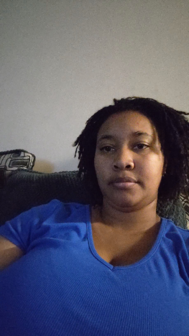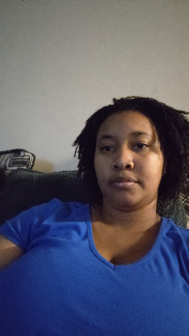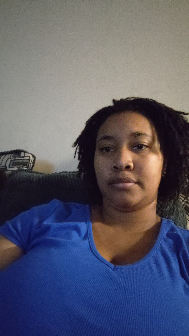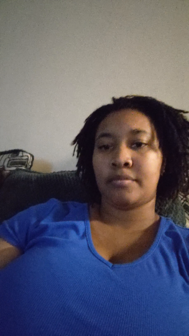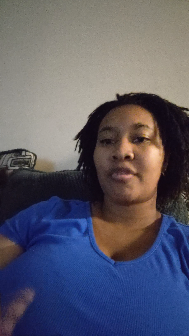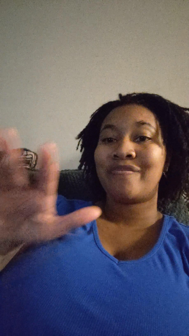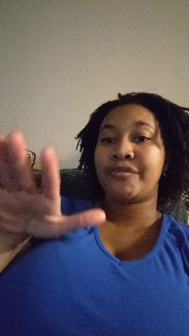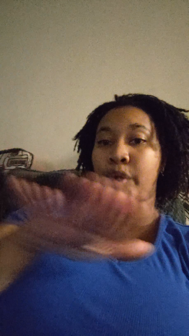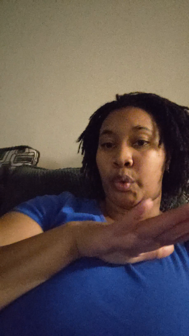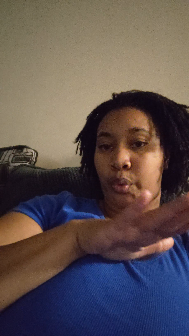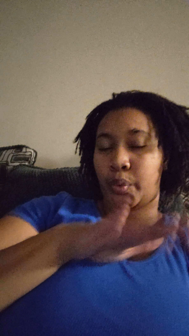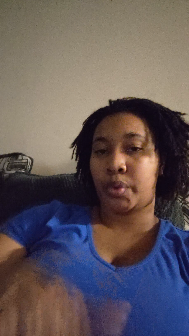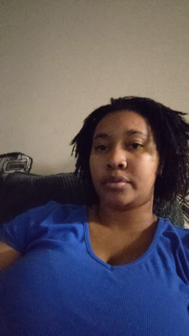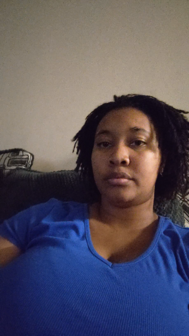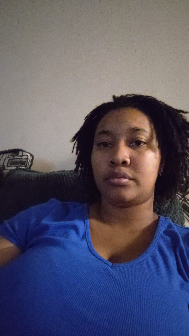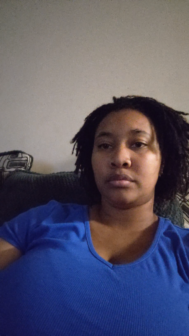full